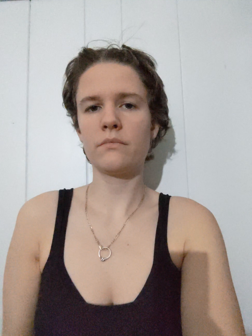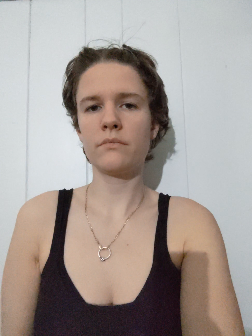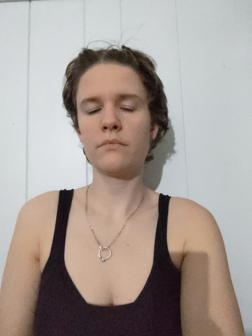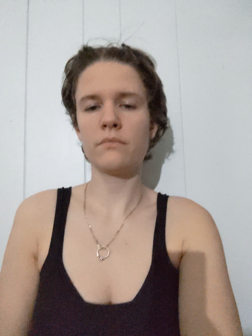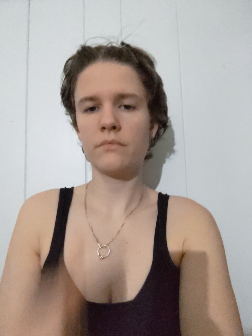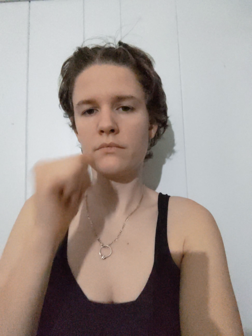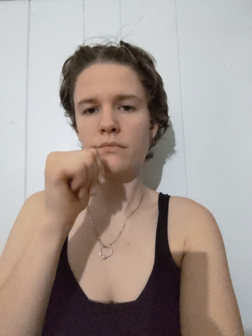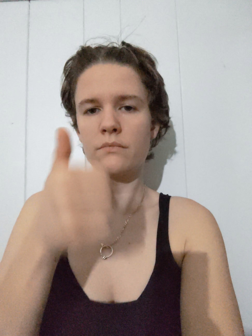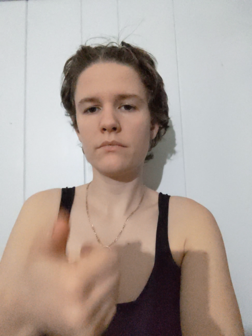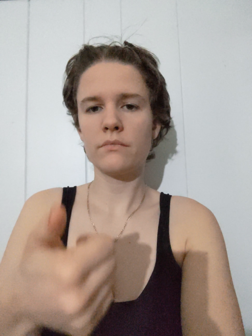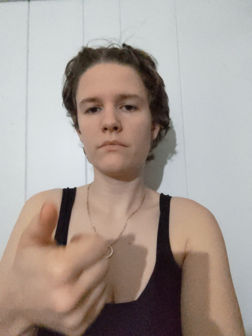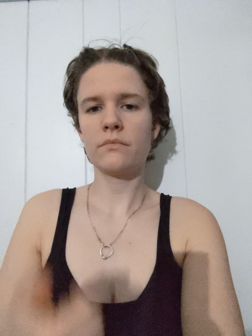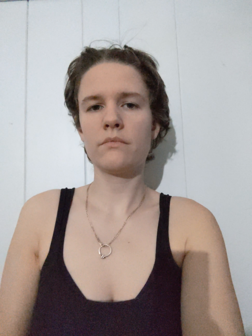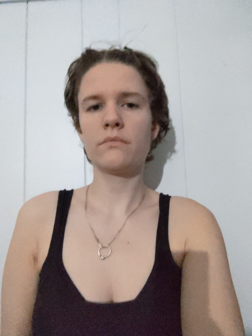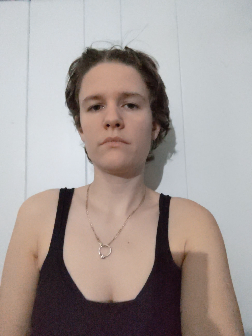tomorrow